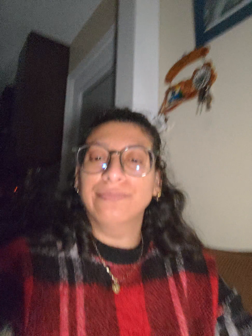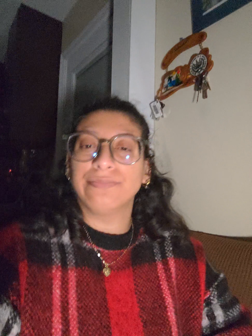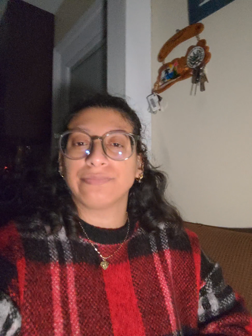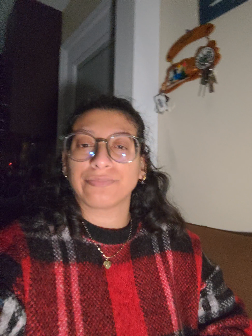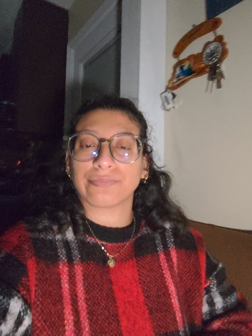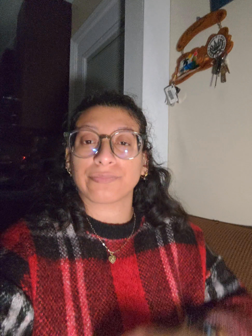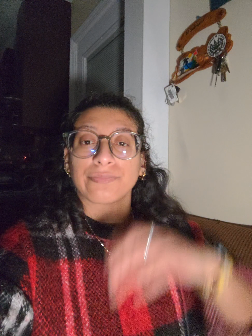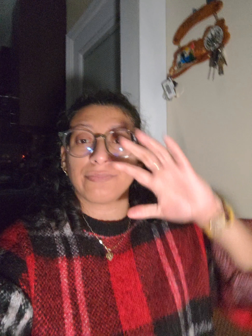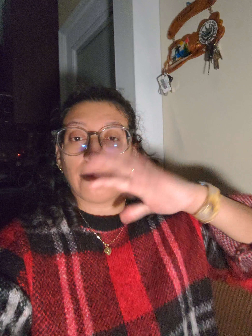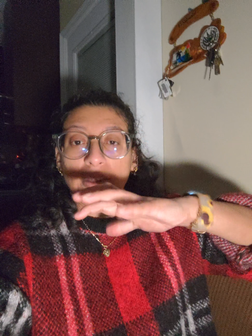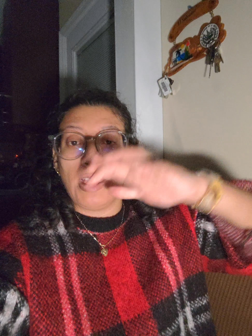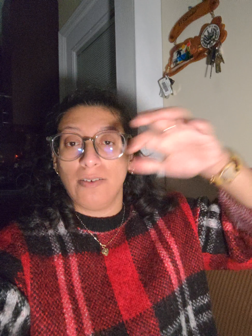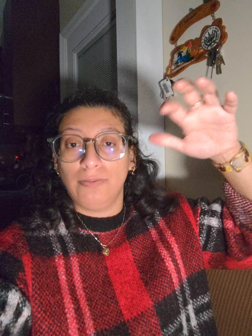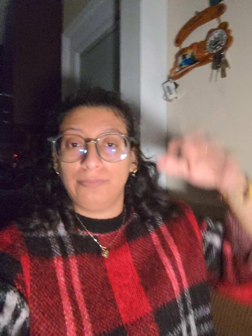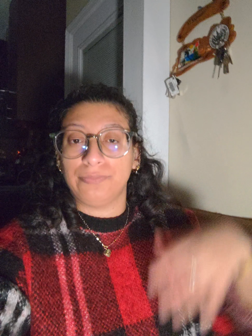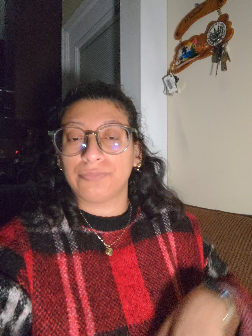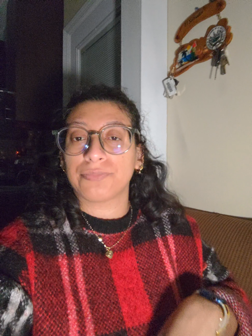helicopter